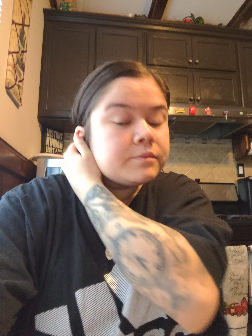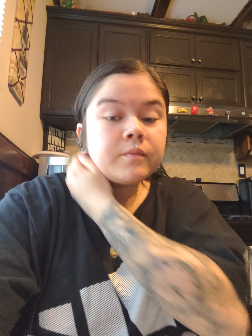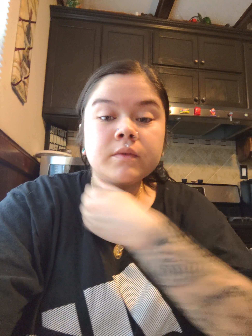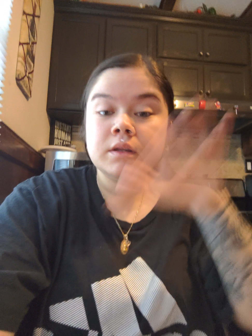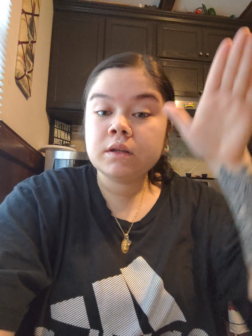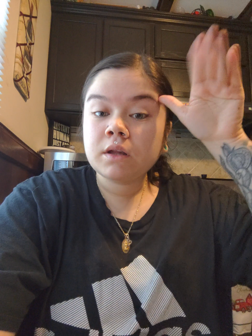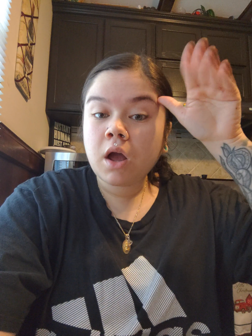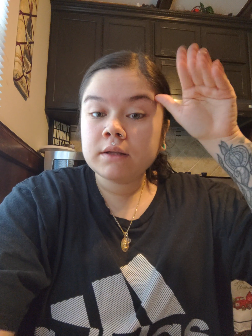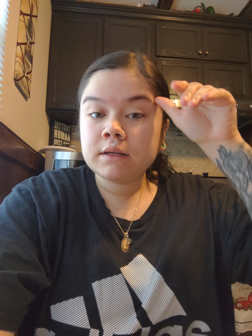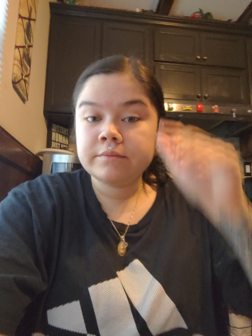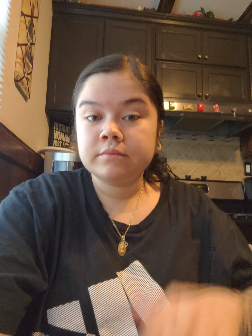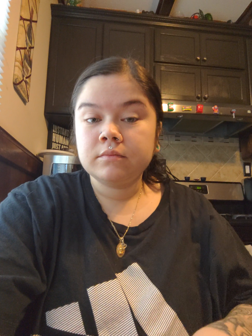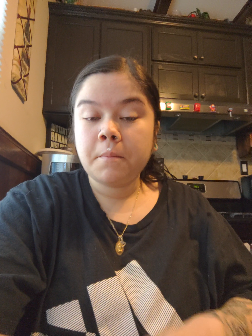donkey